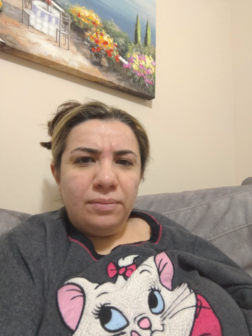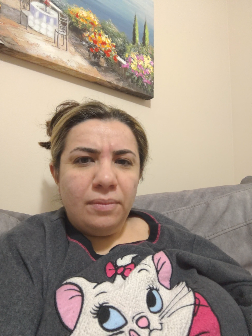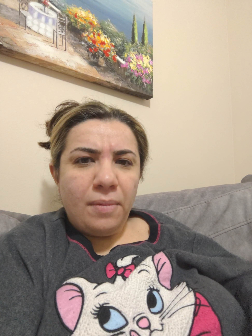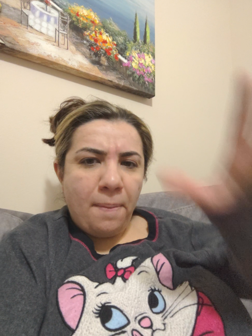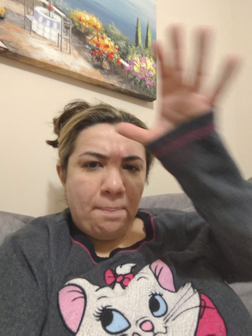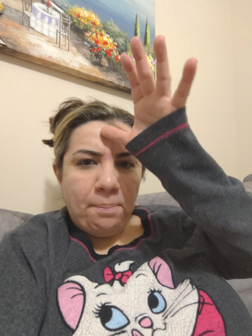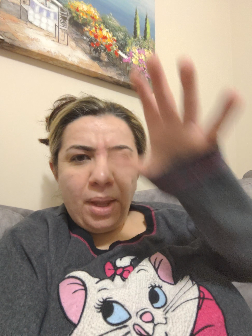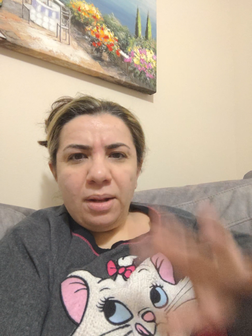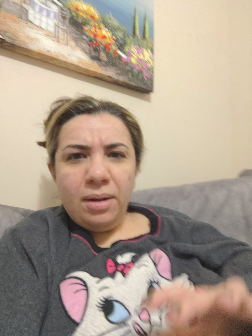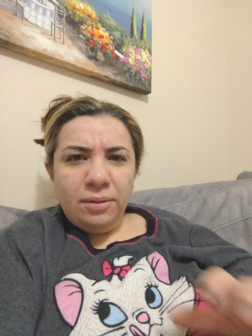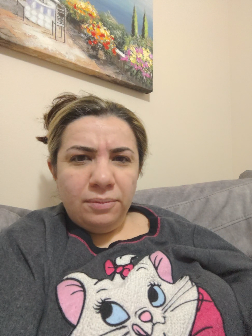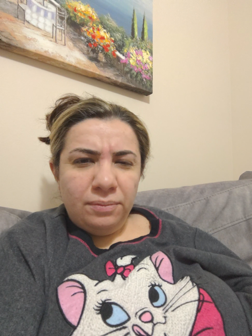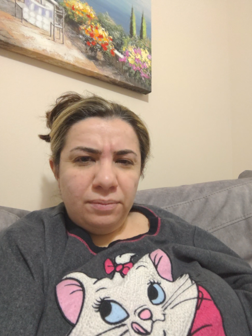man